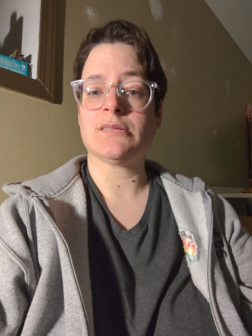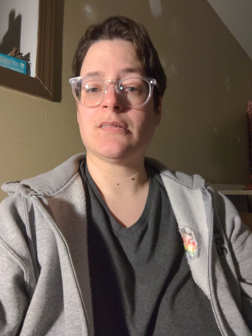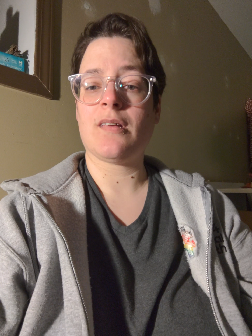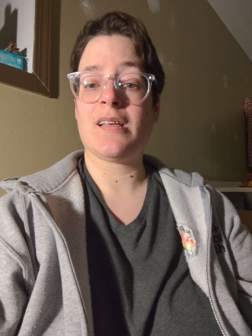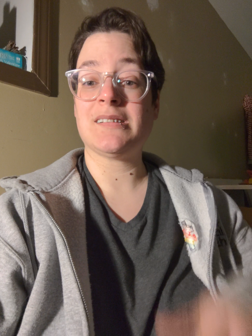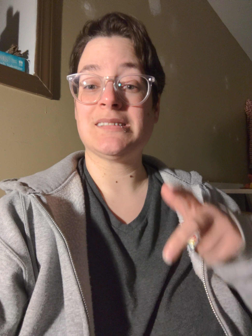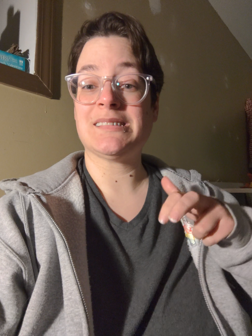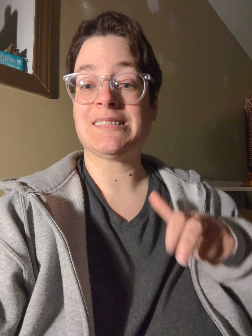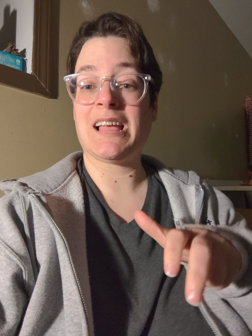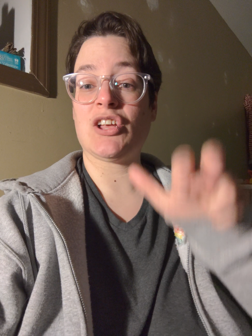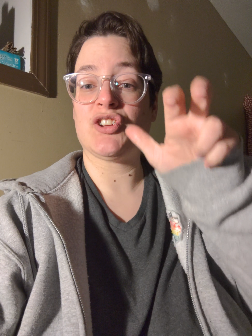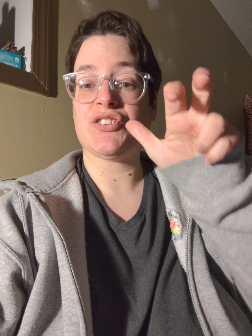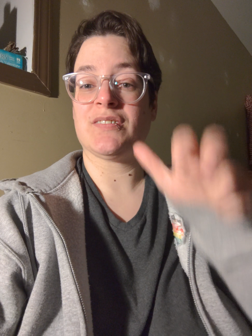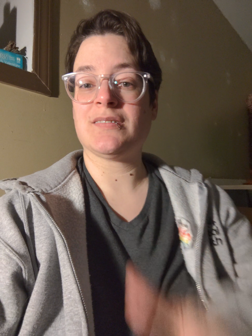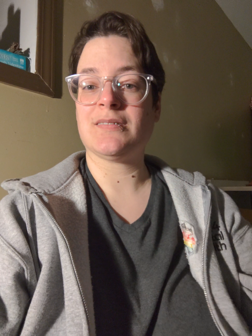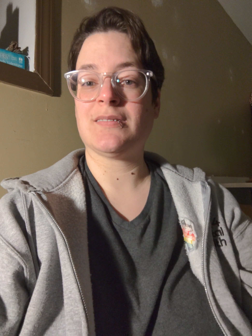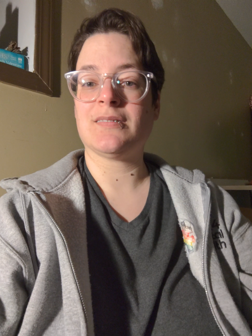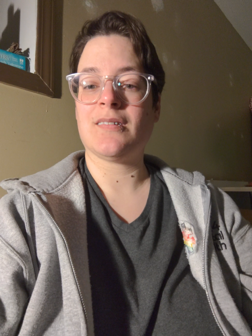stairs